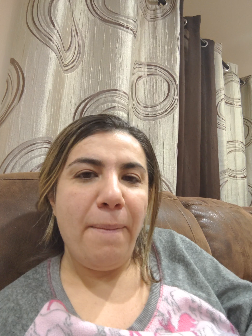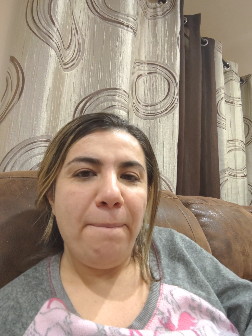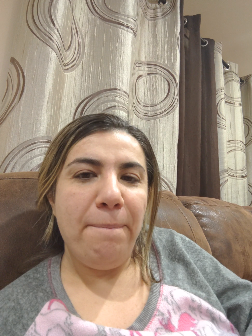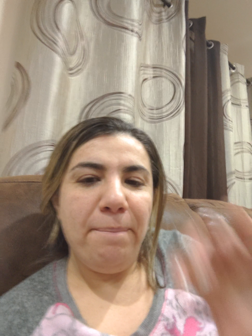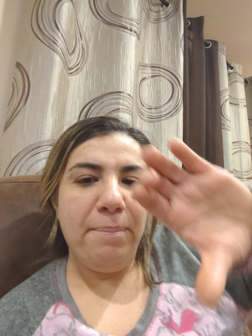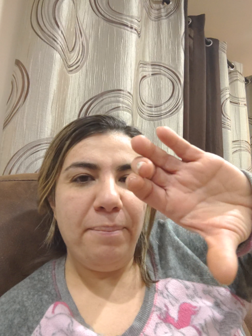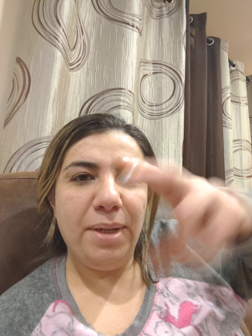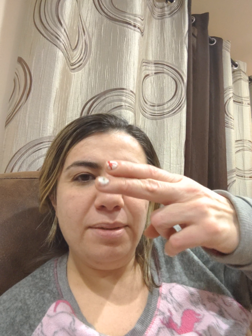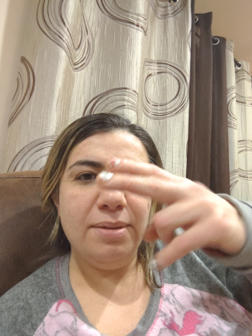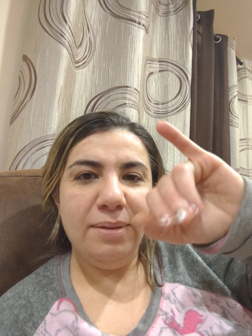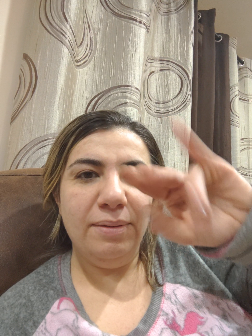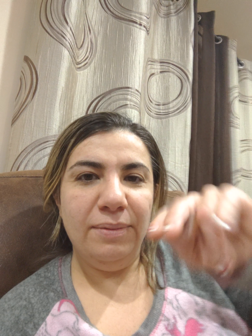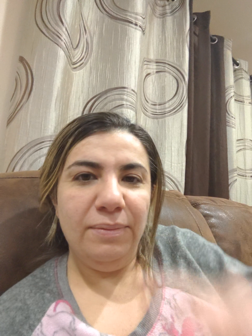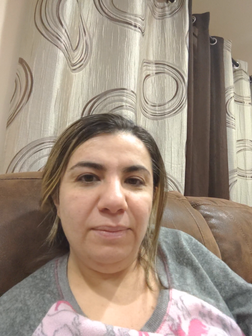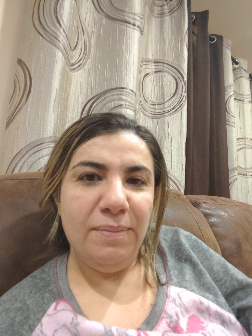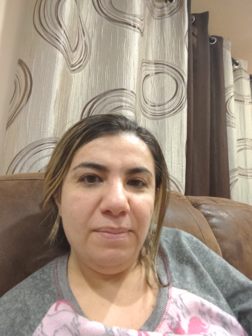chin